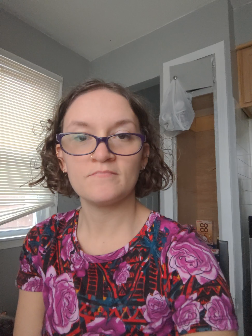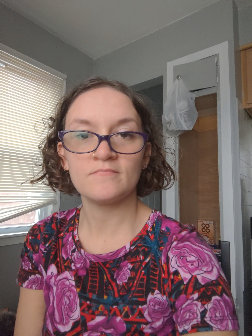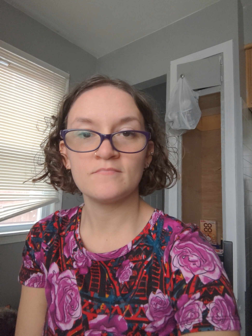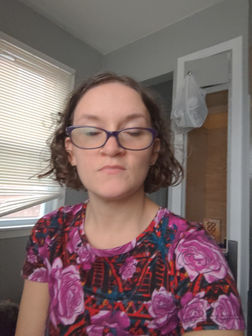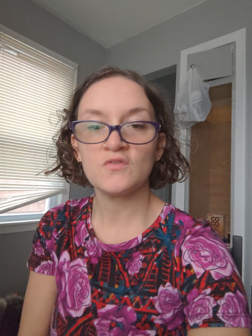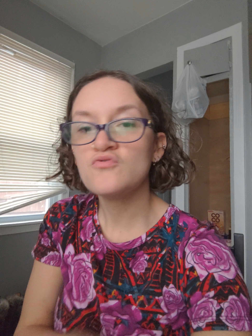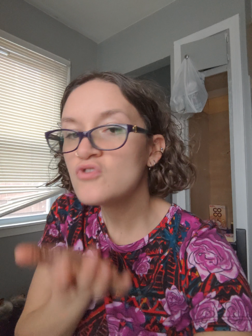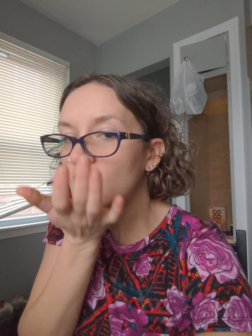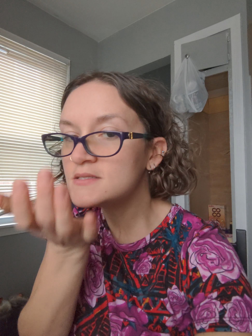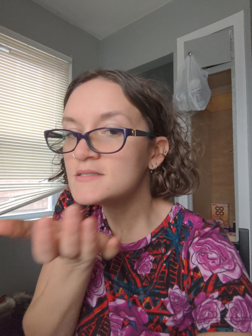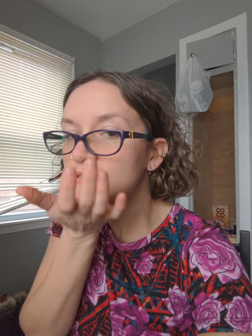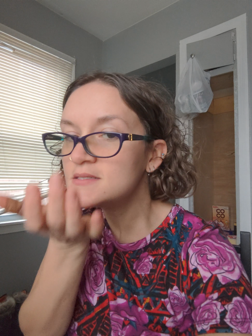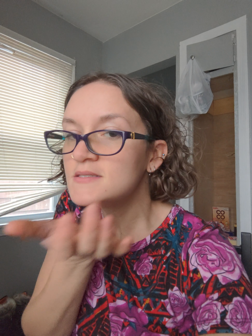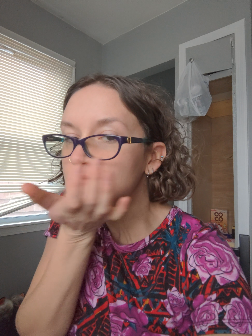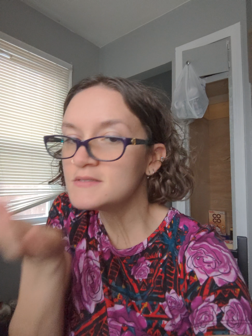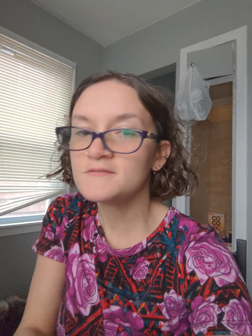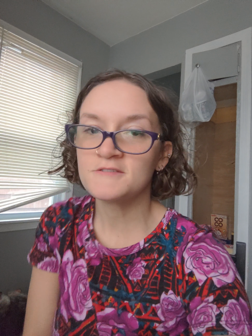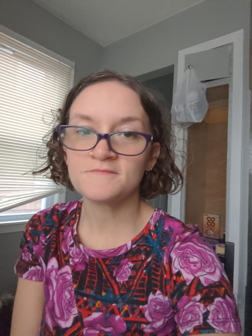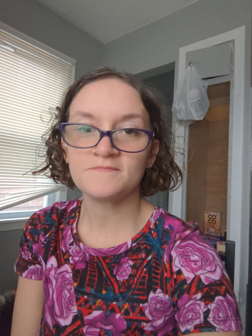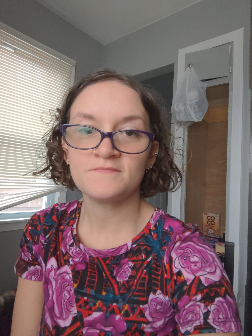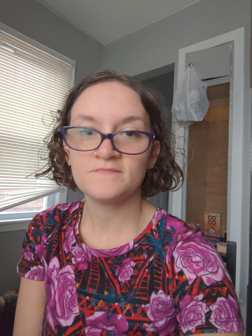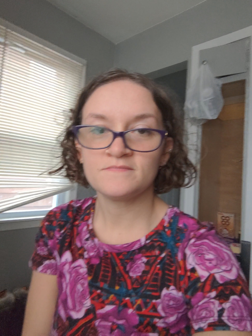grass